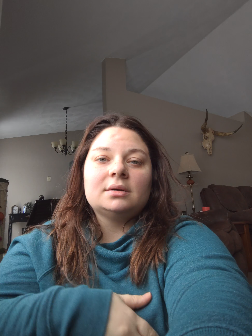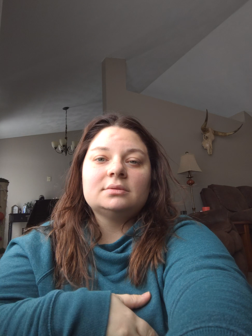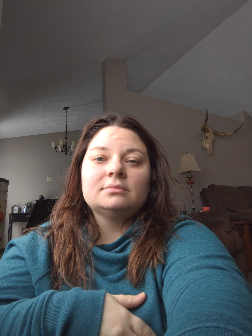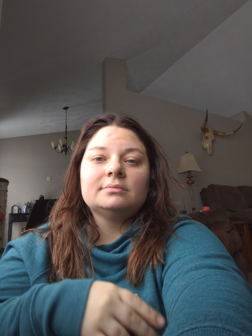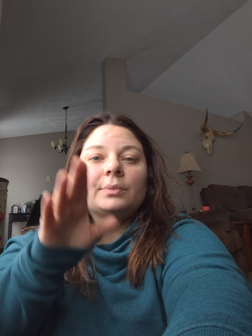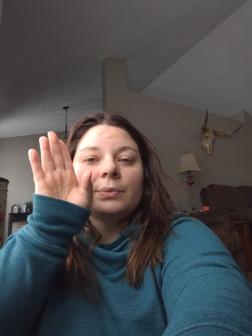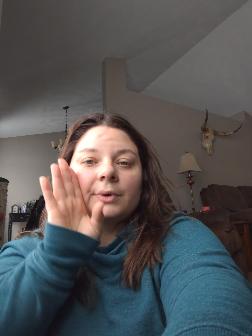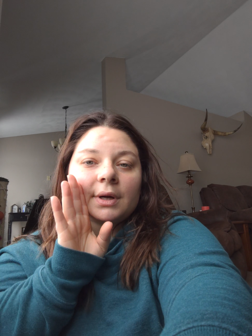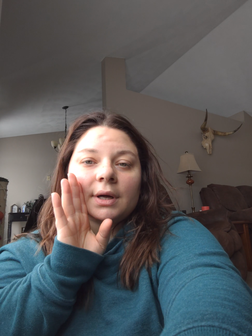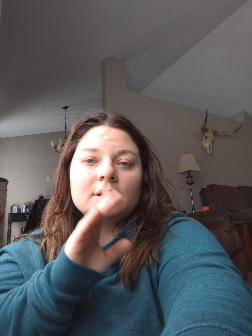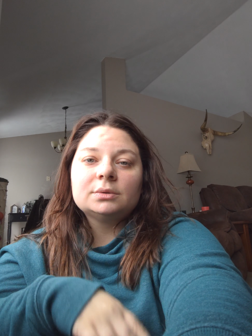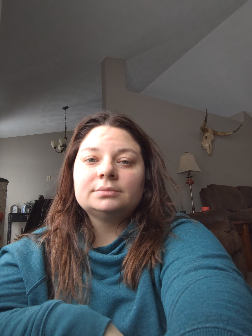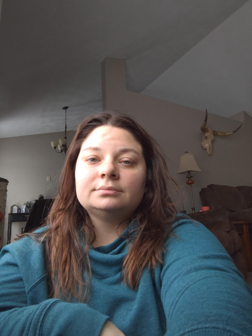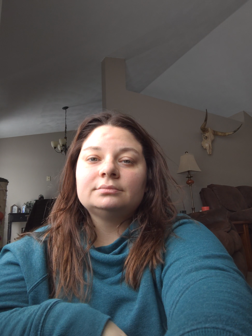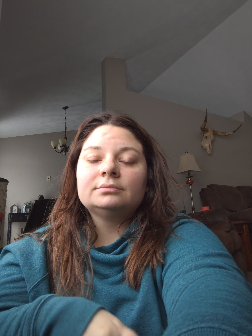brown